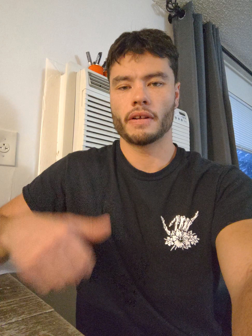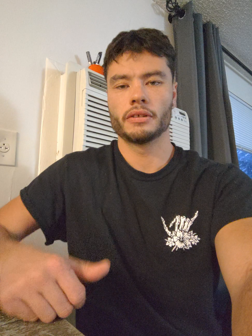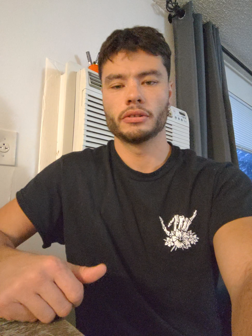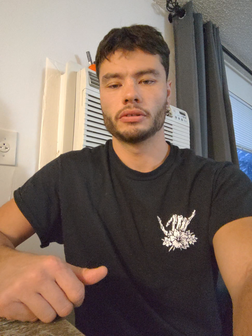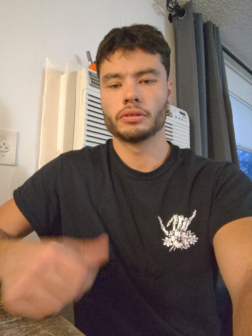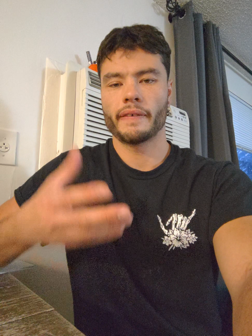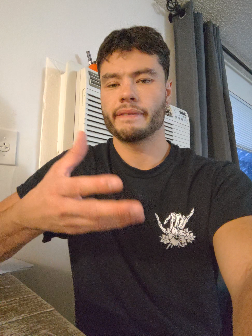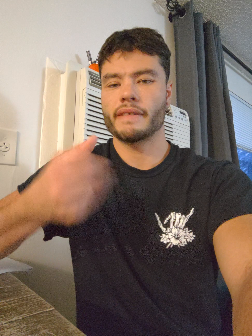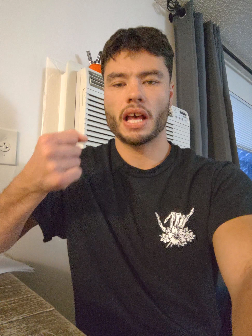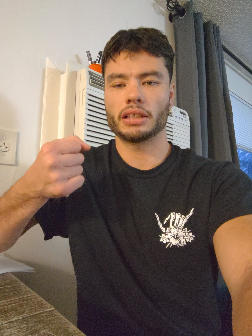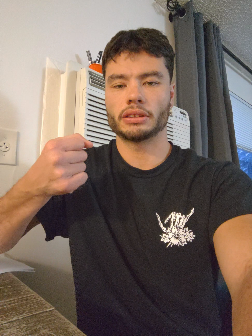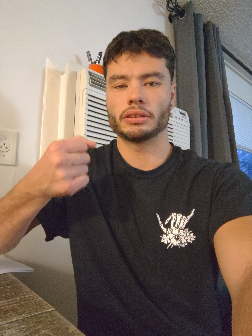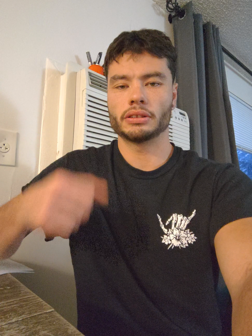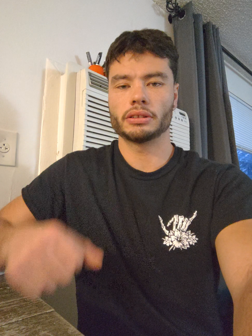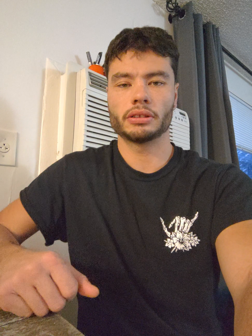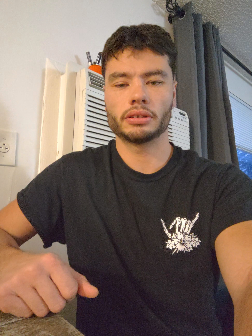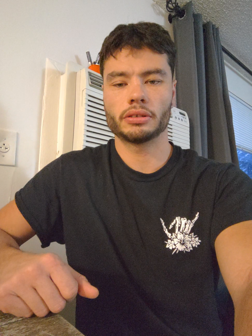fast